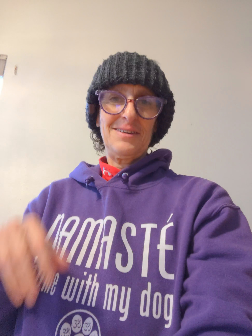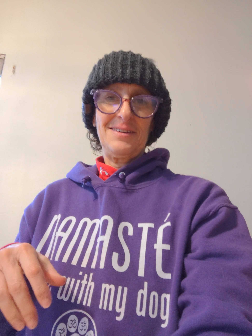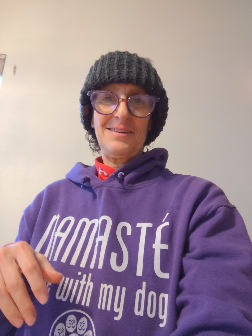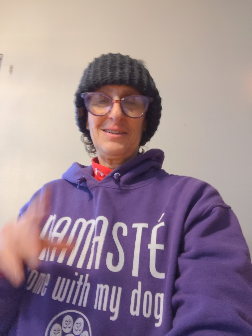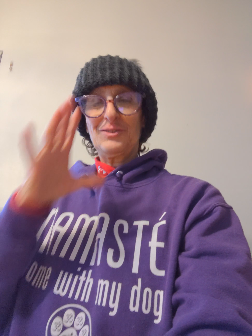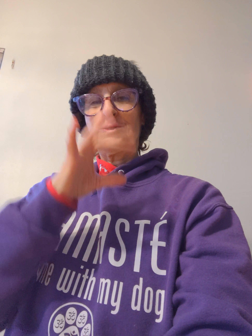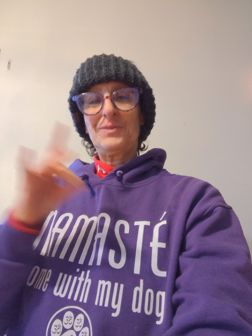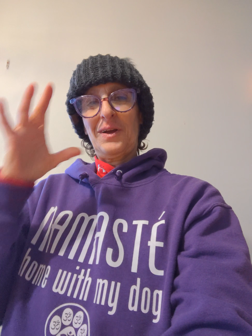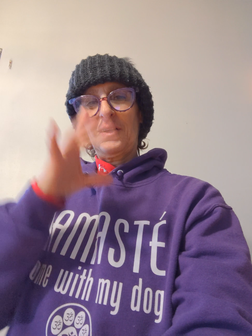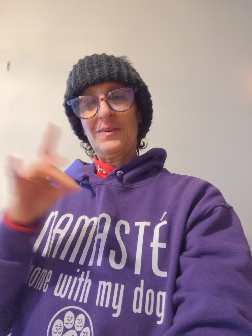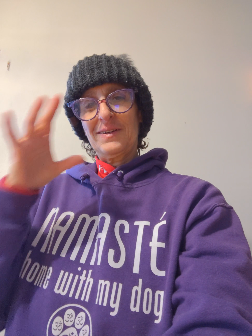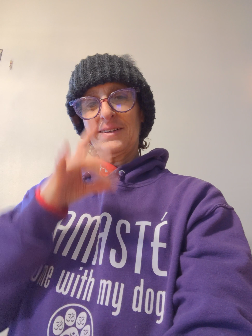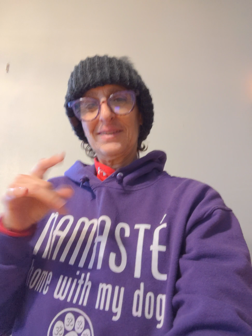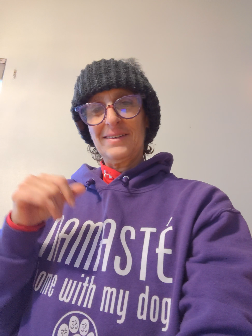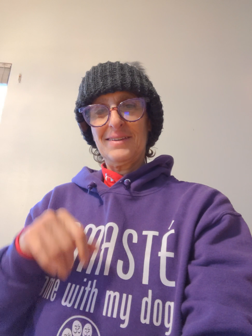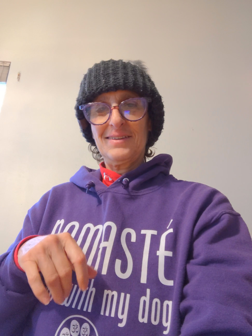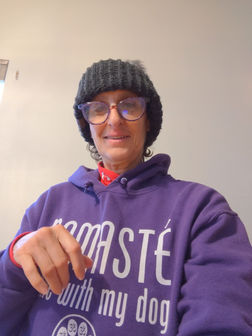story